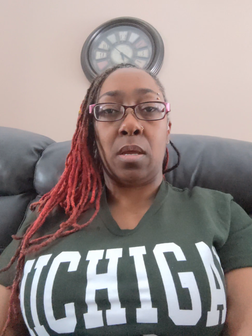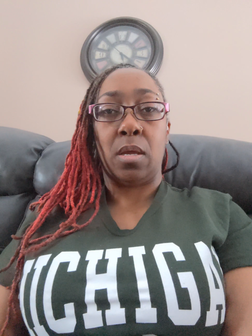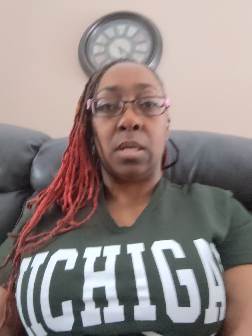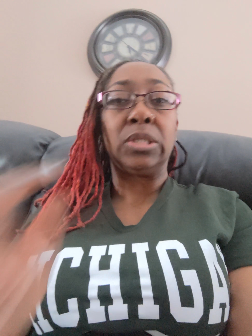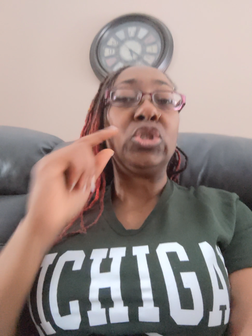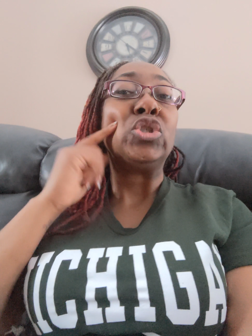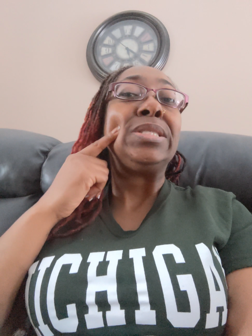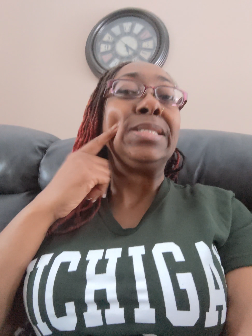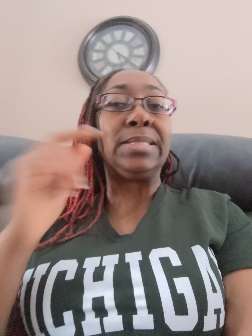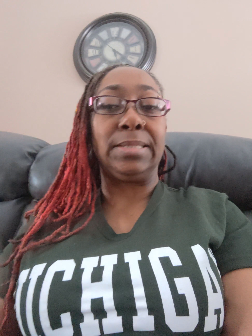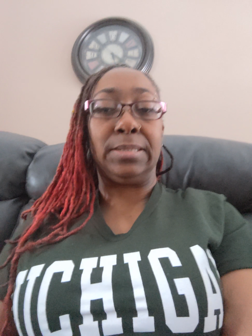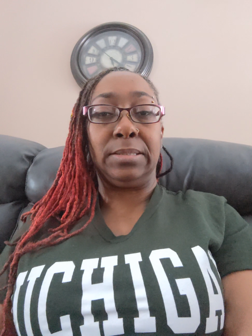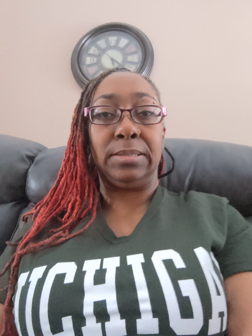cheek